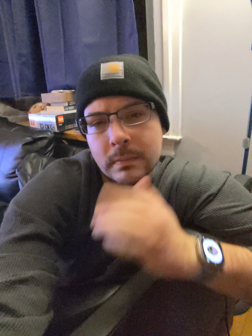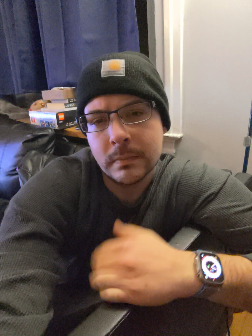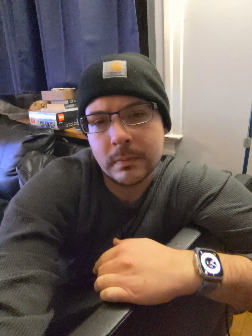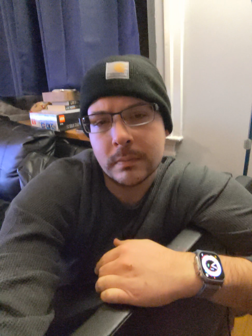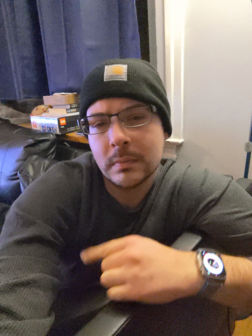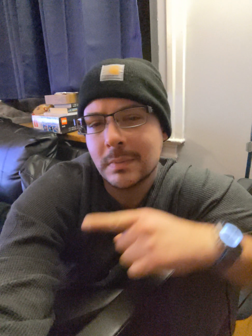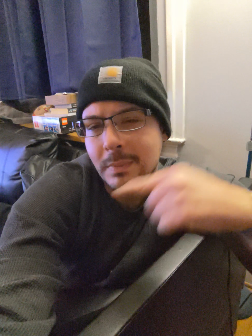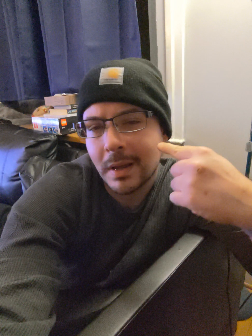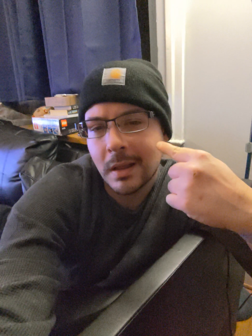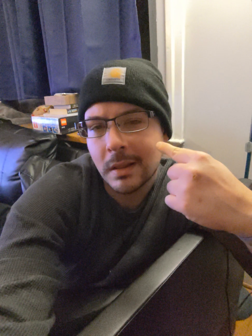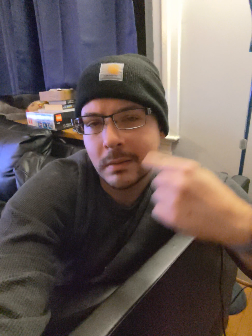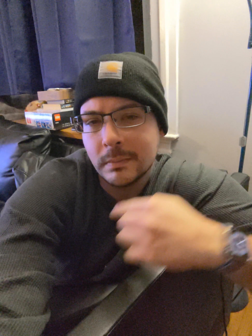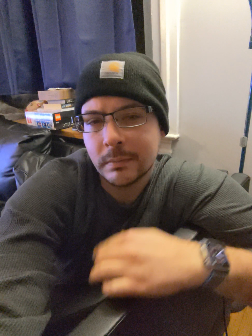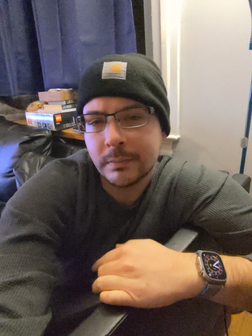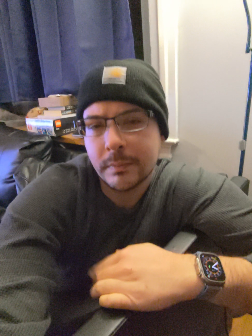smile